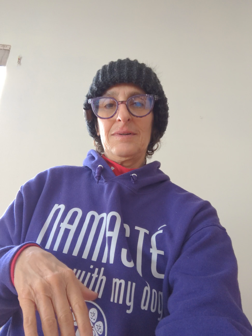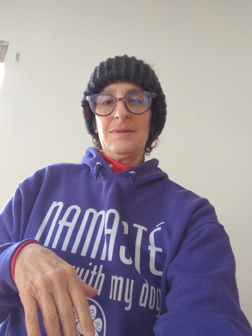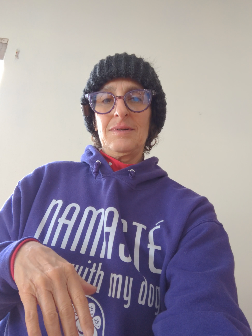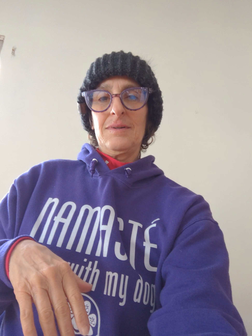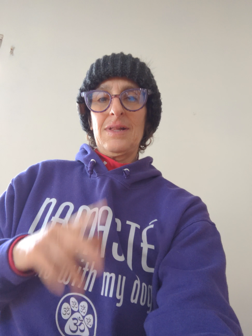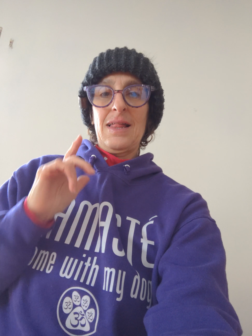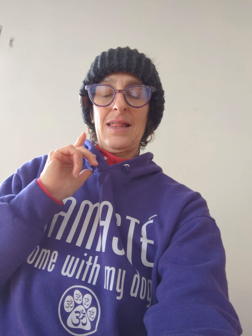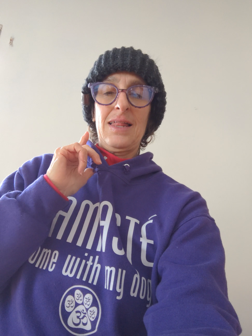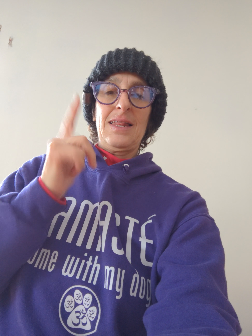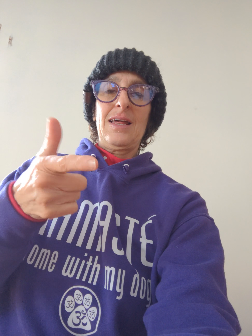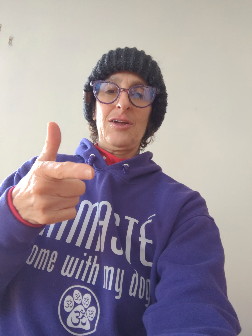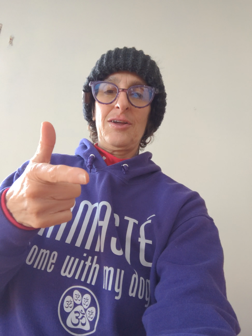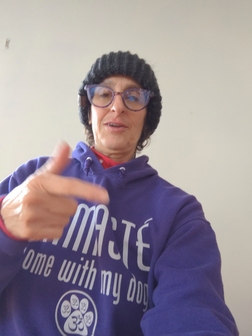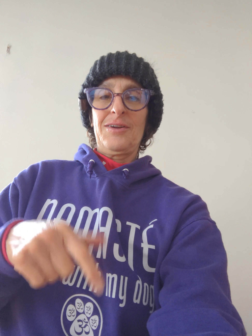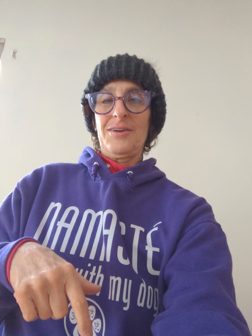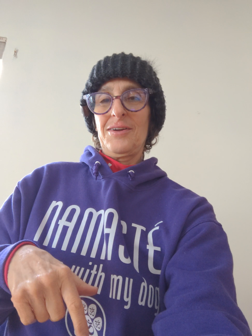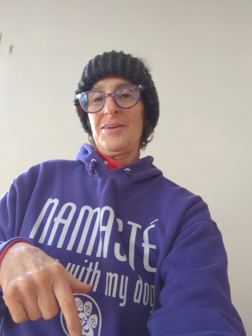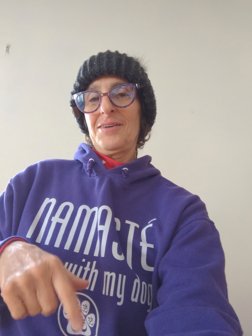later